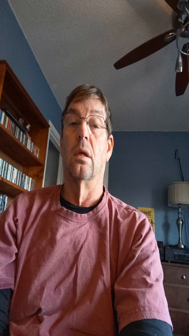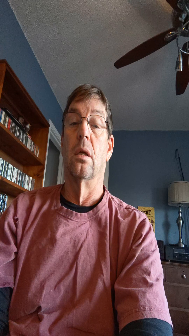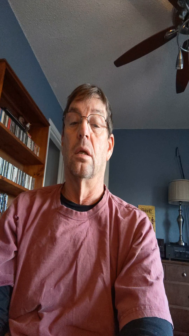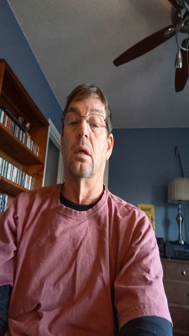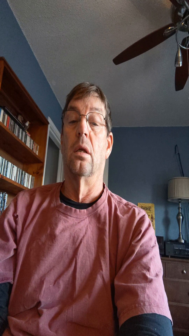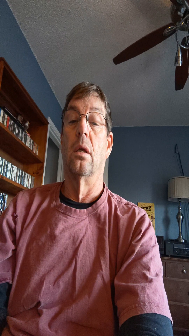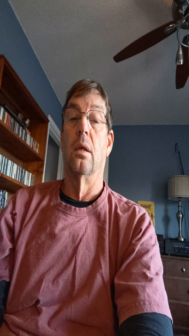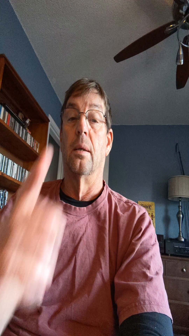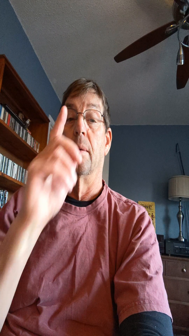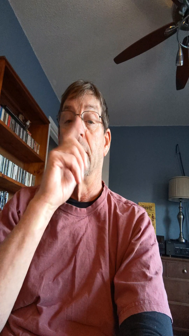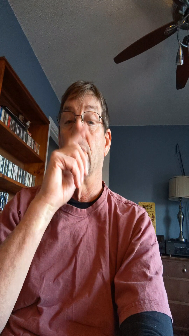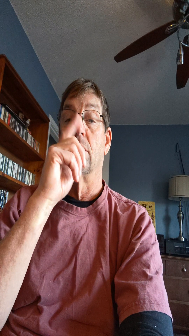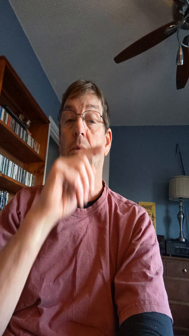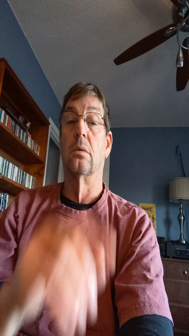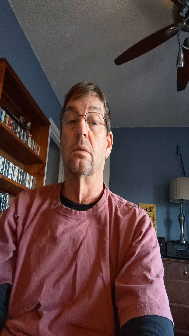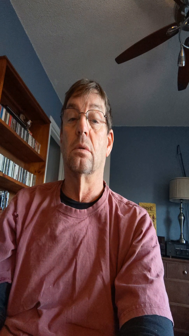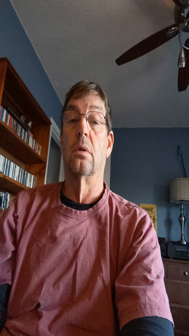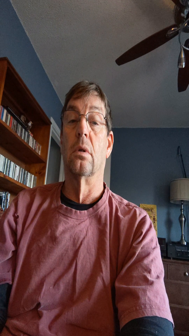mouse